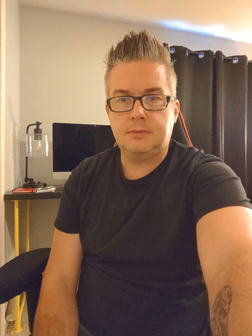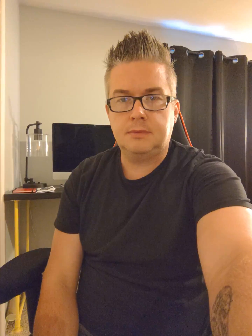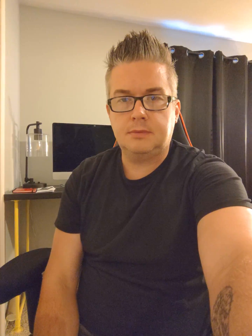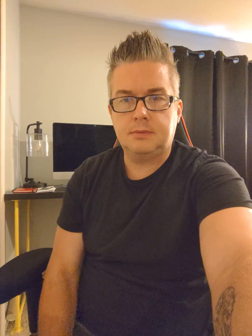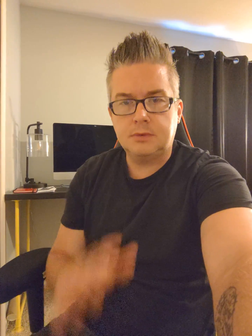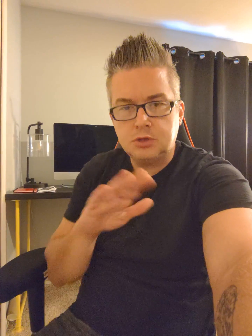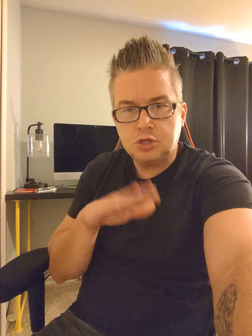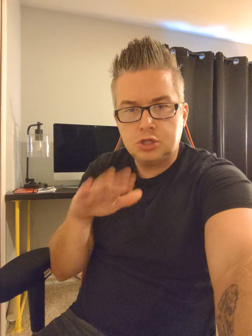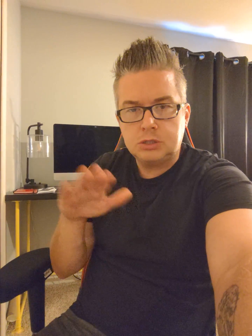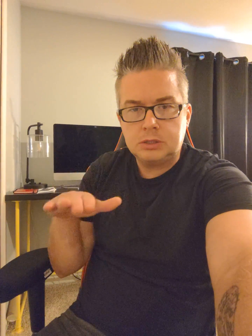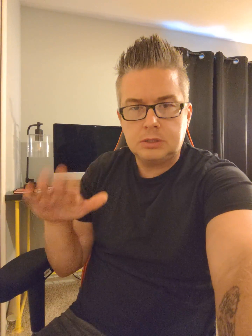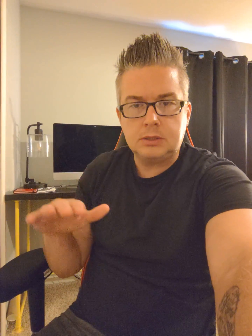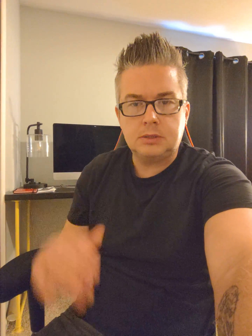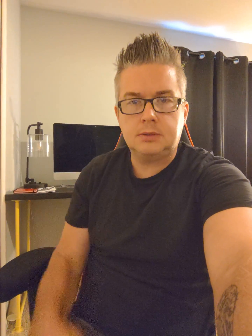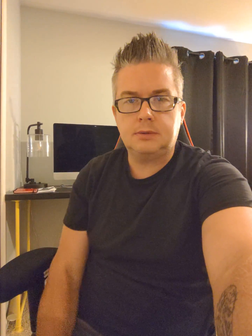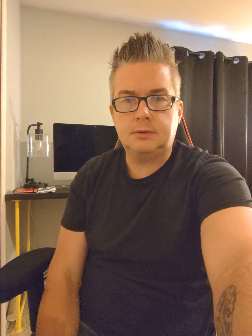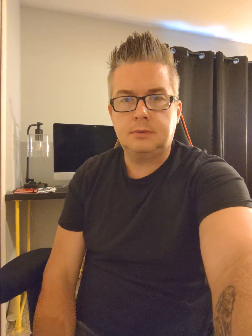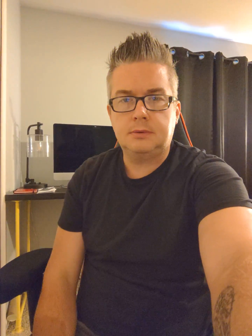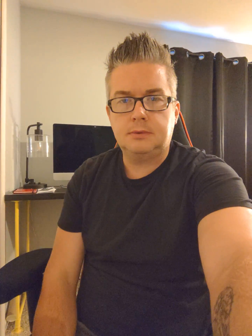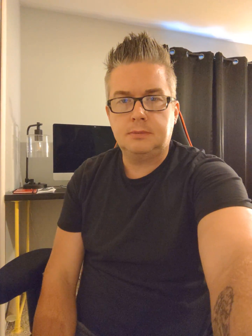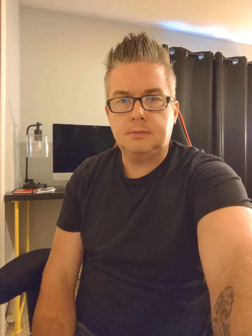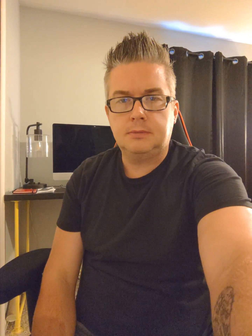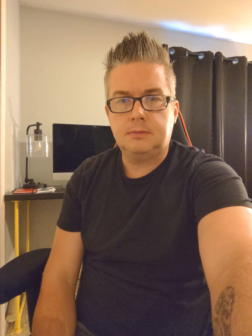children